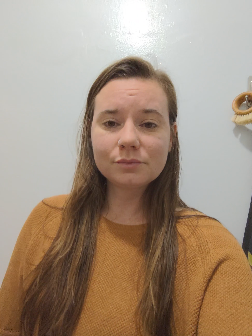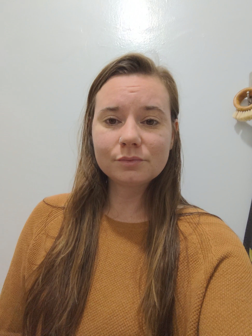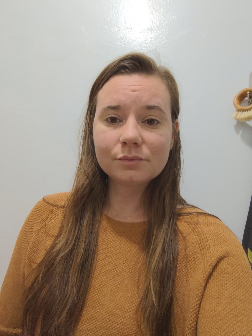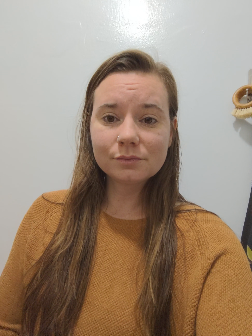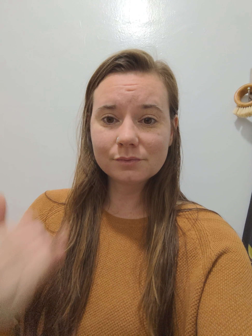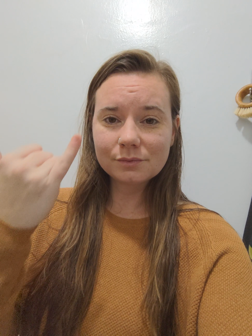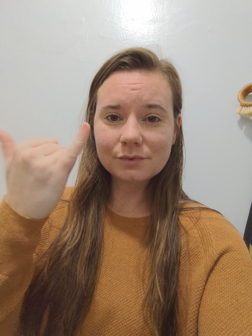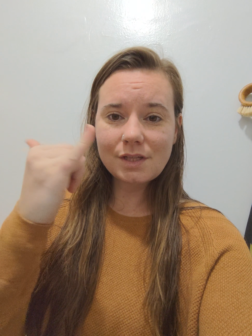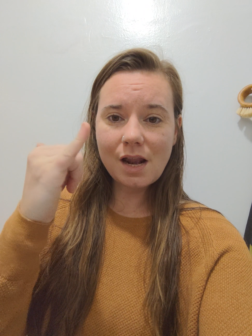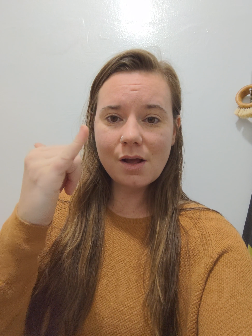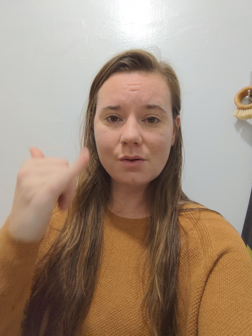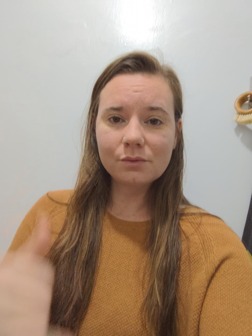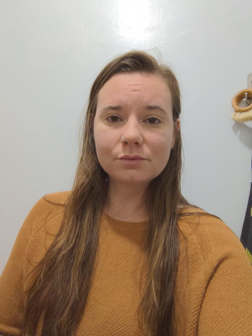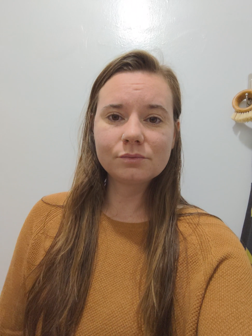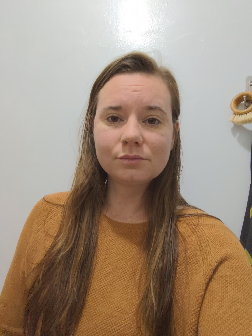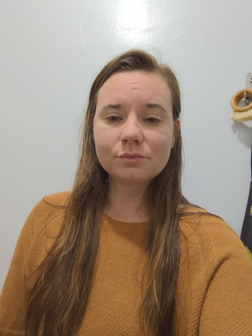yellow